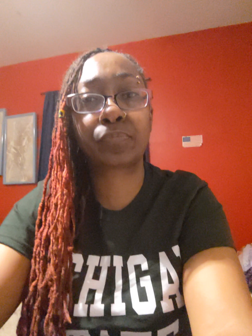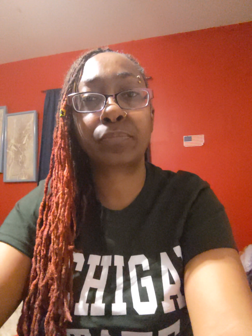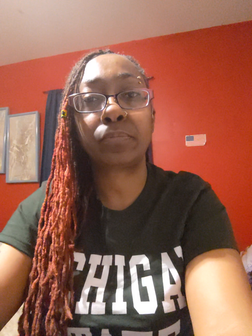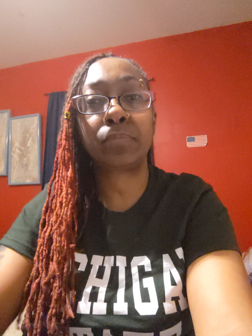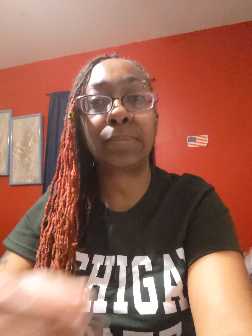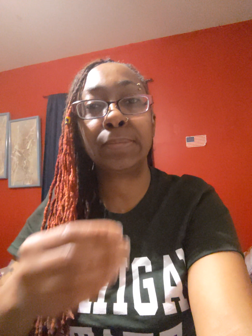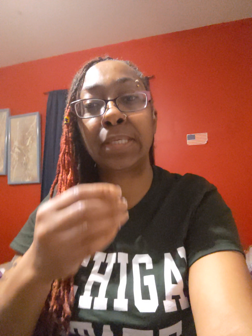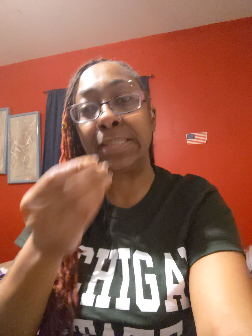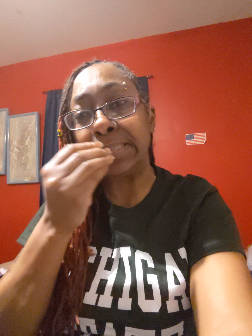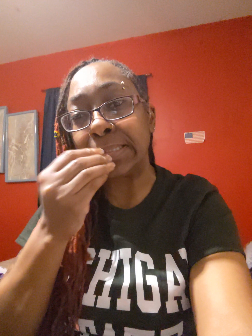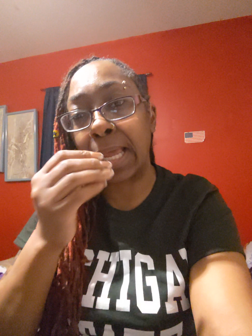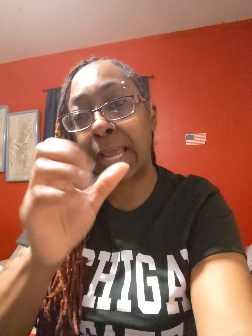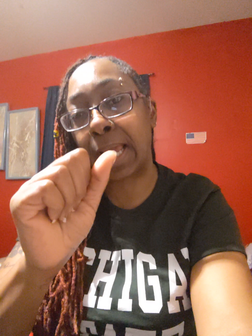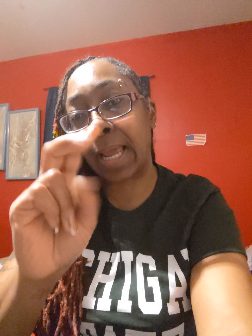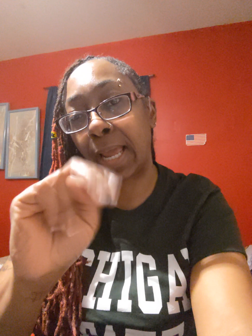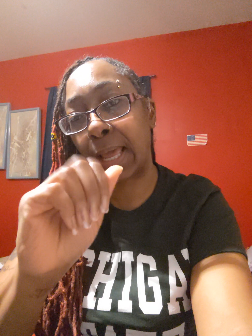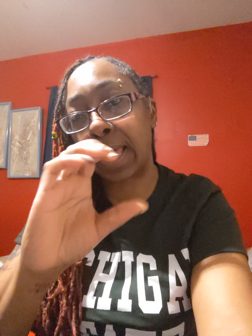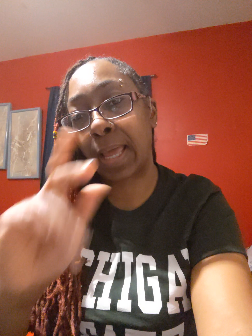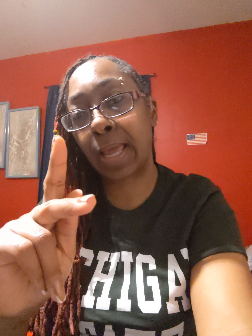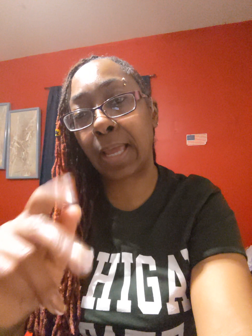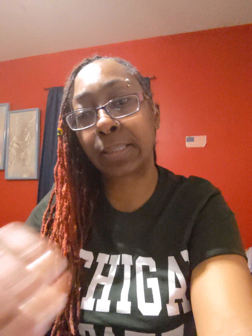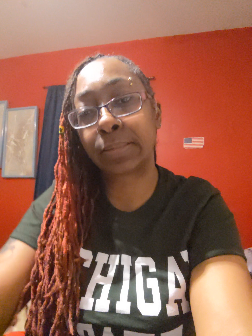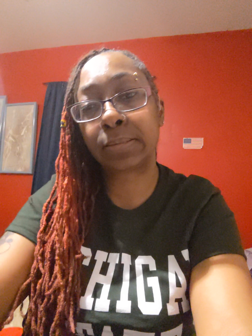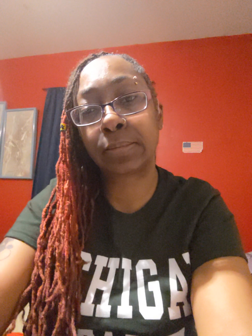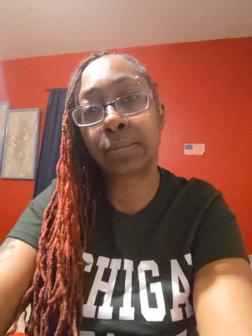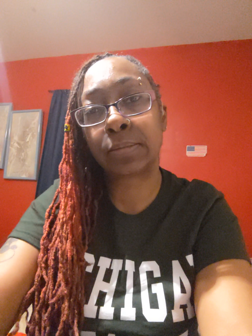snack